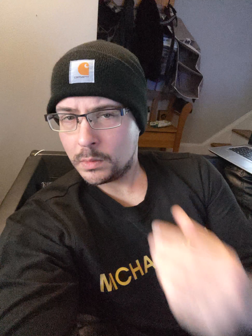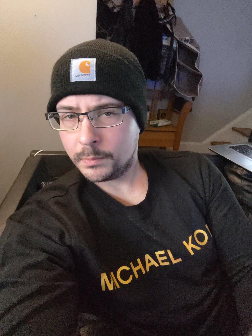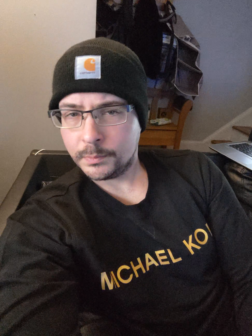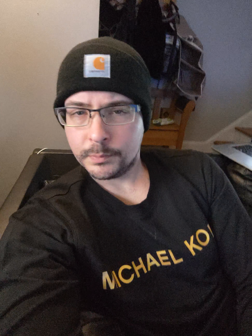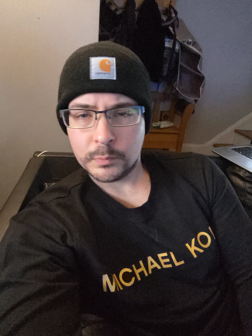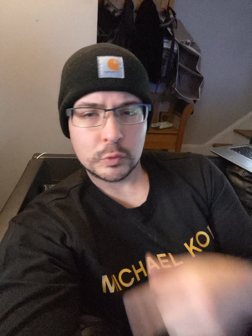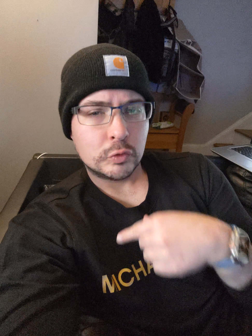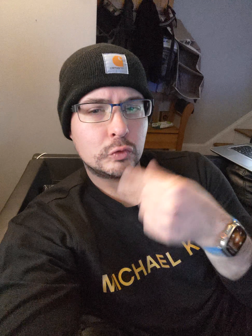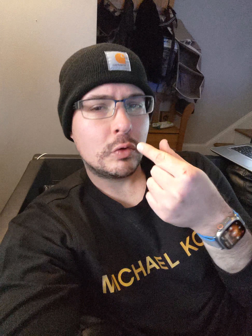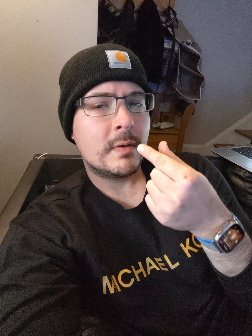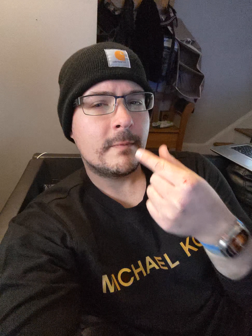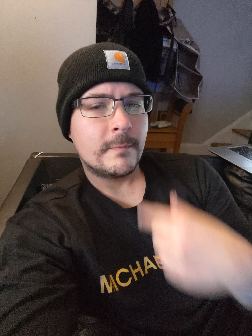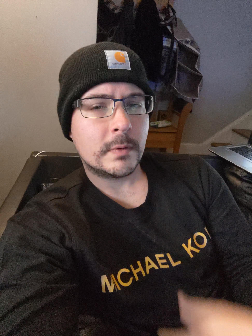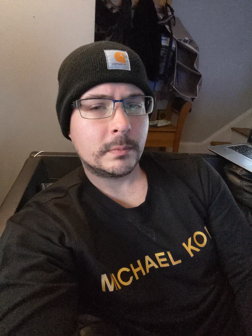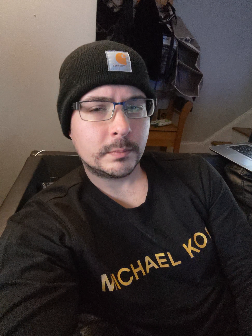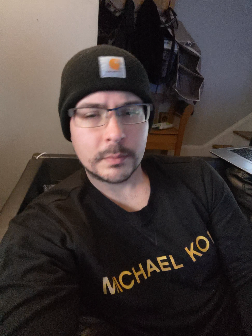giraffe